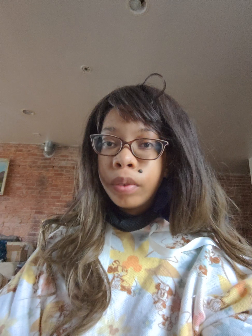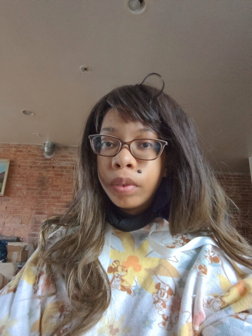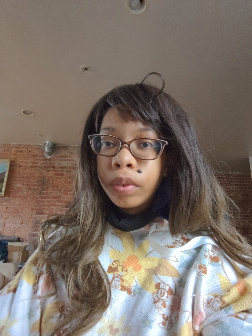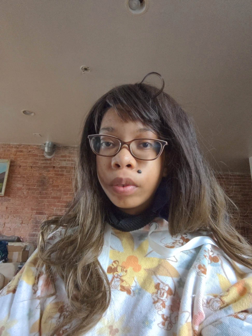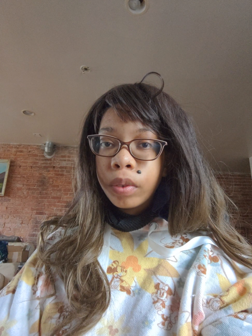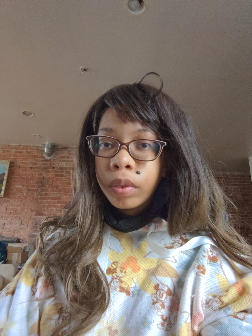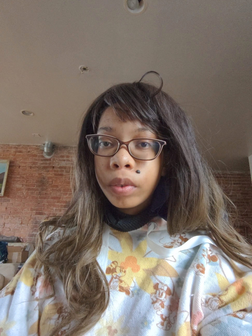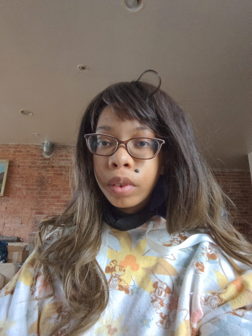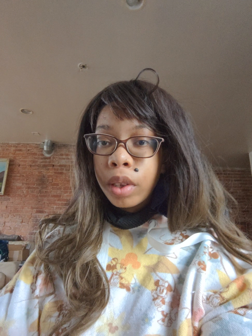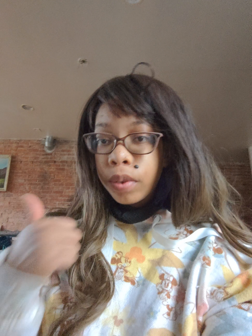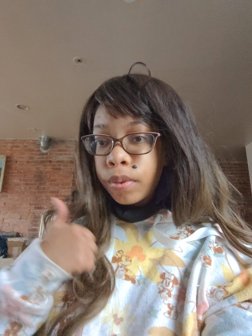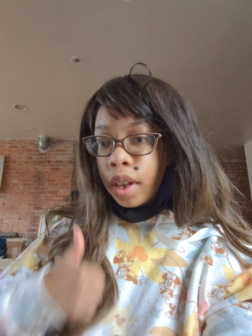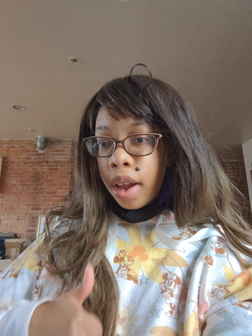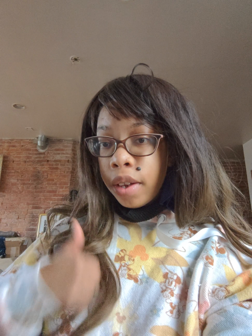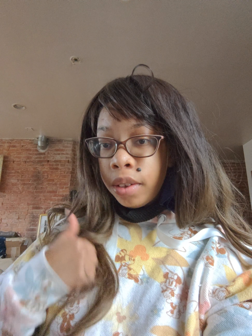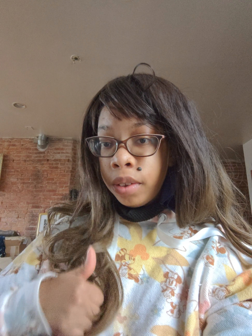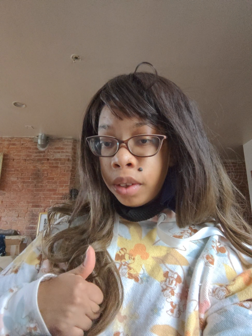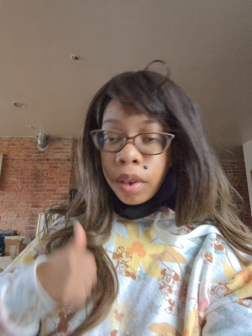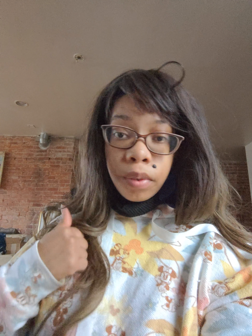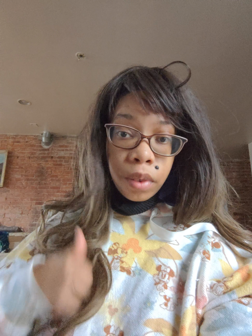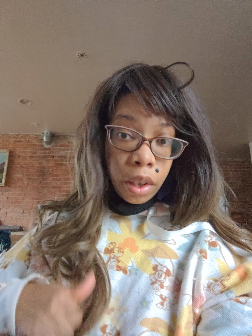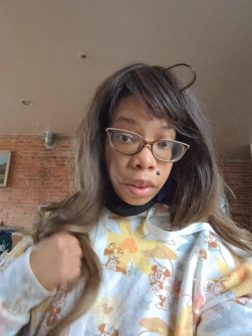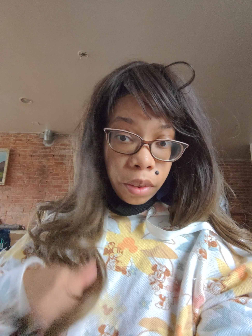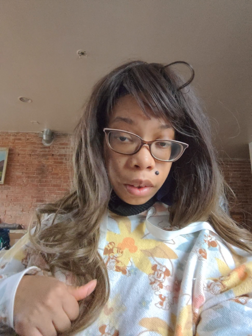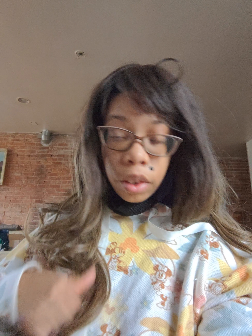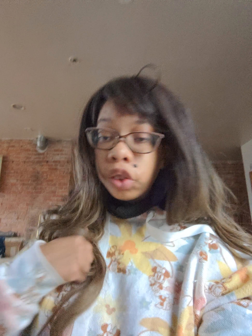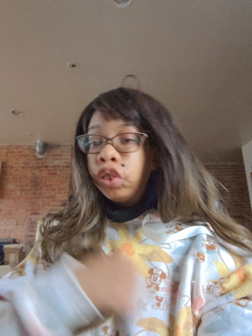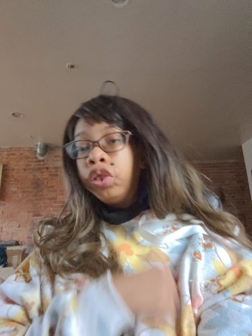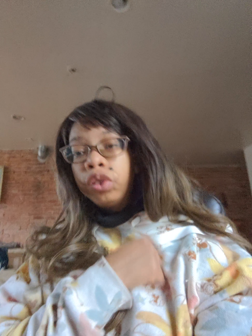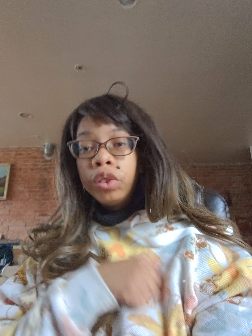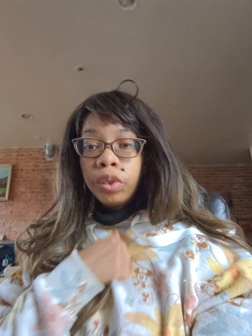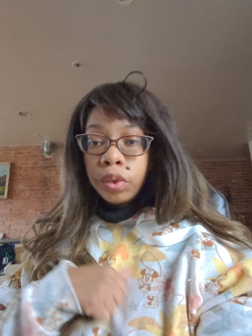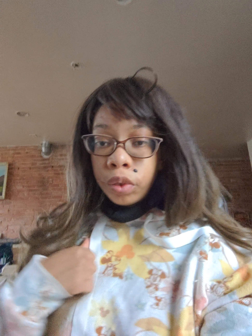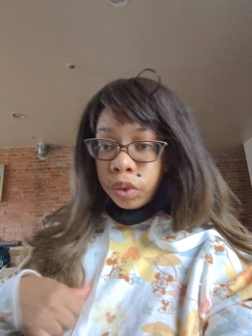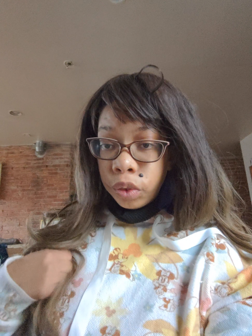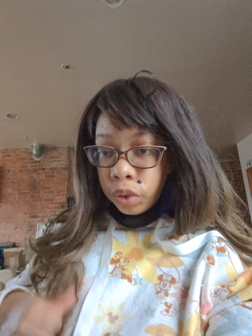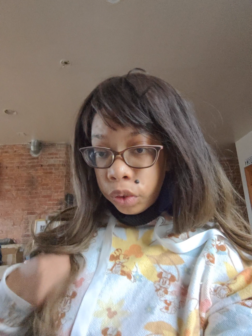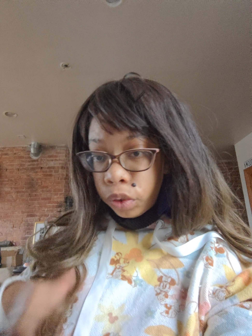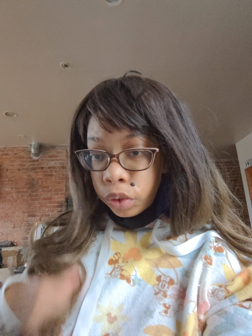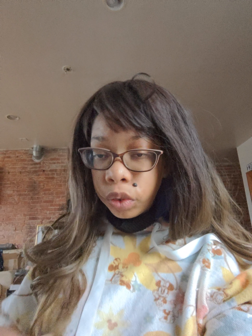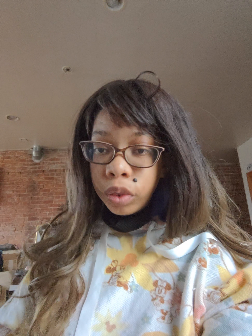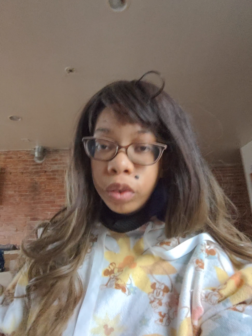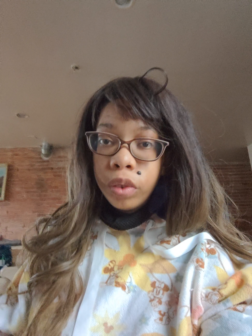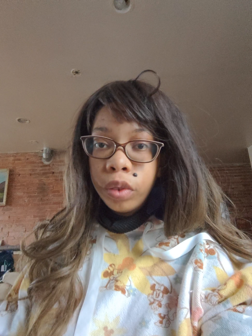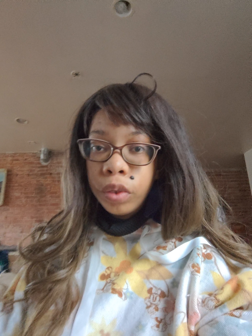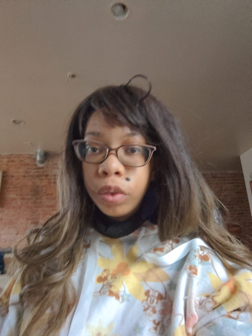bath